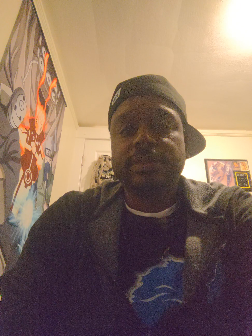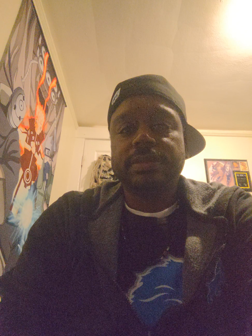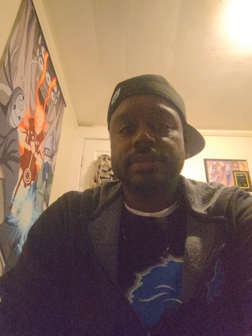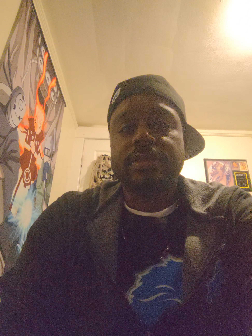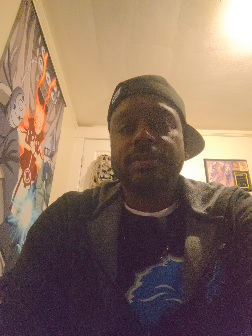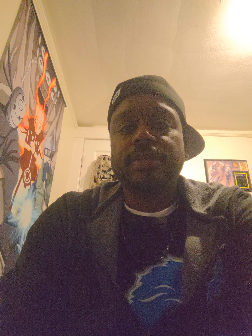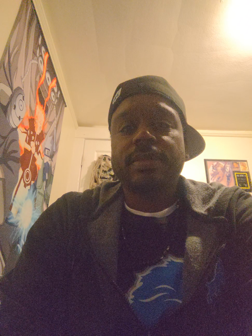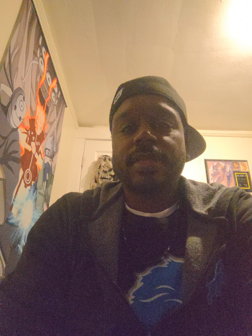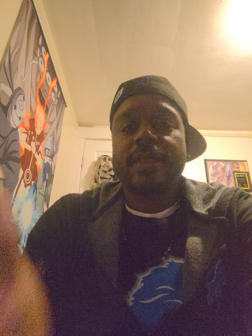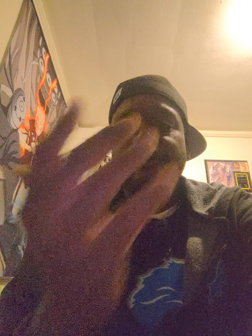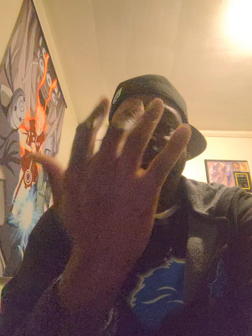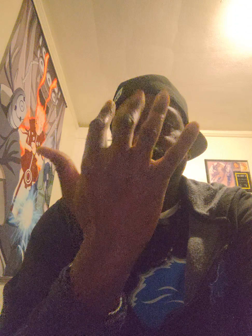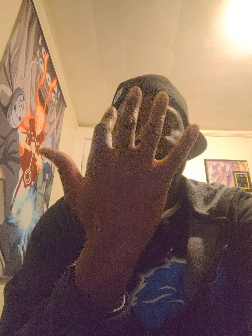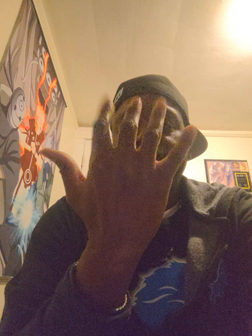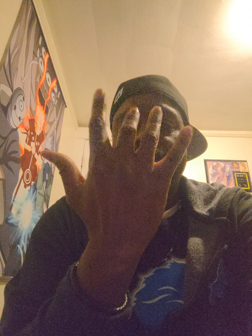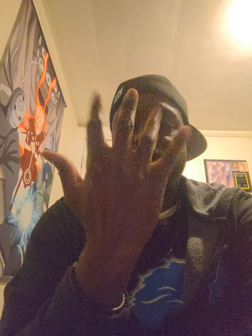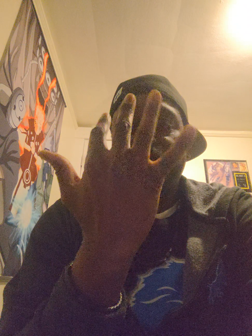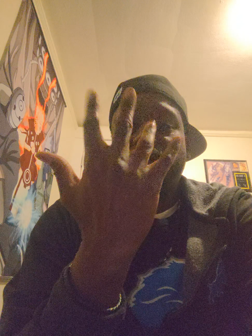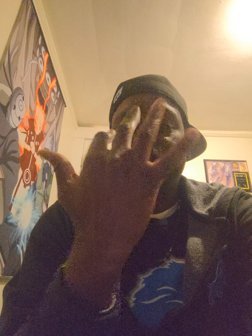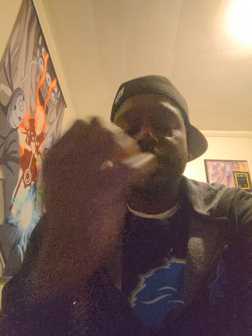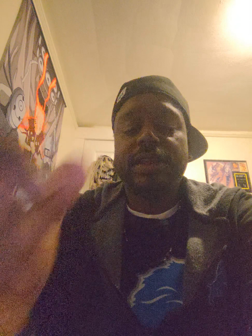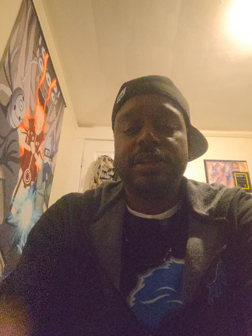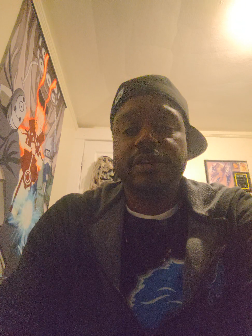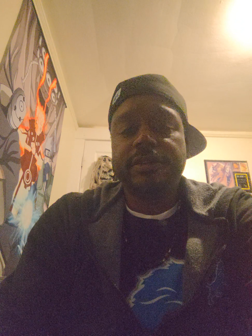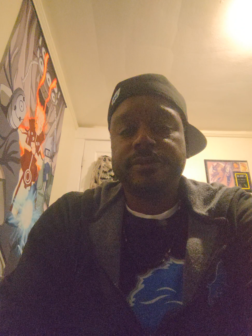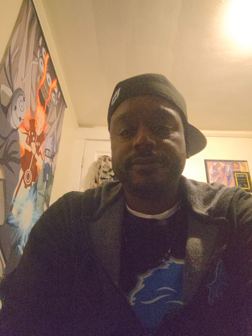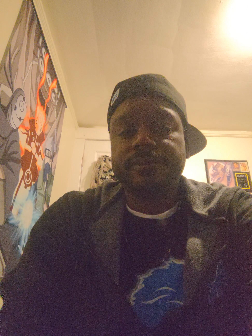finger